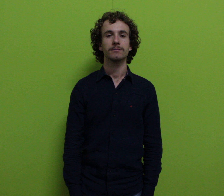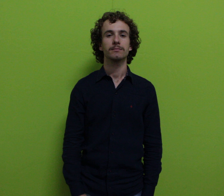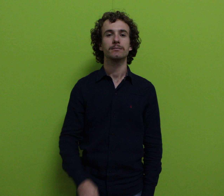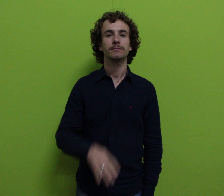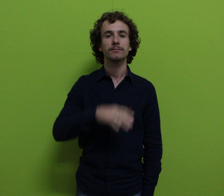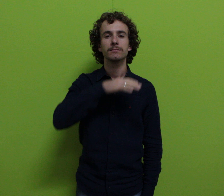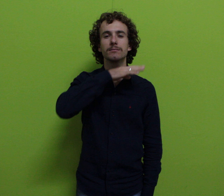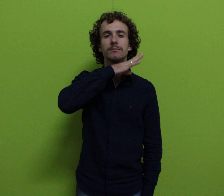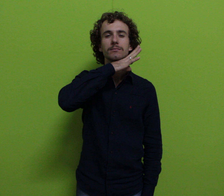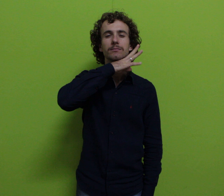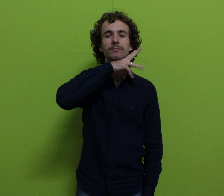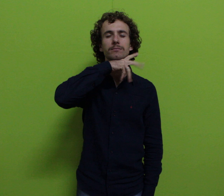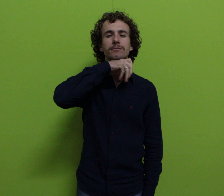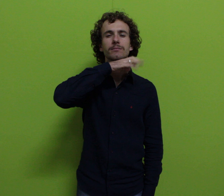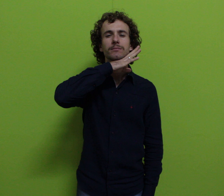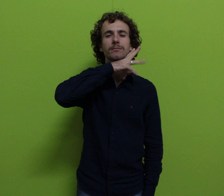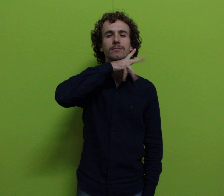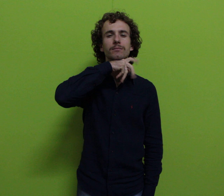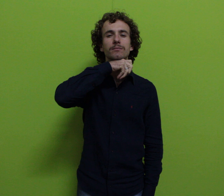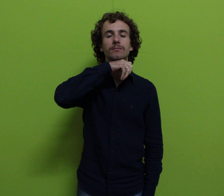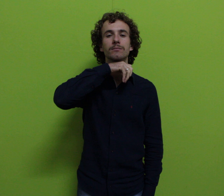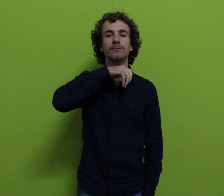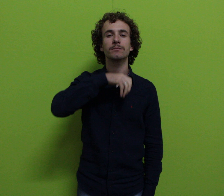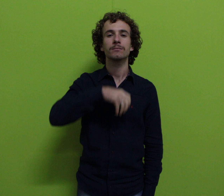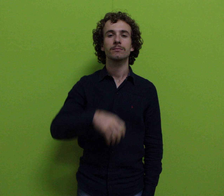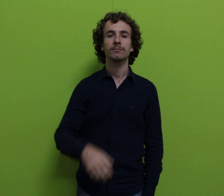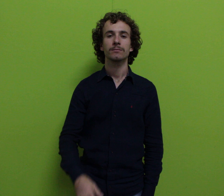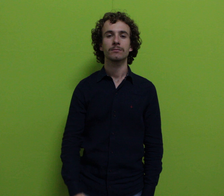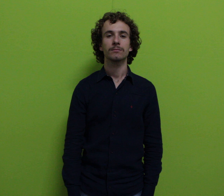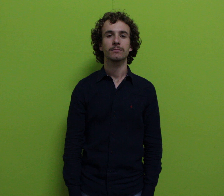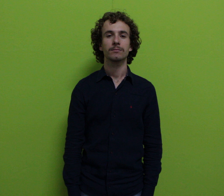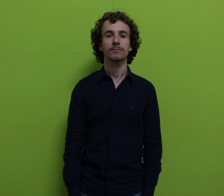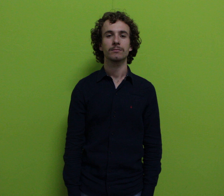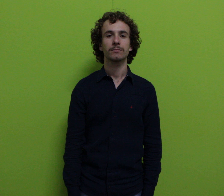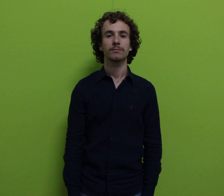ruim